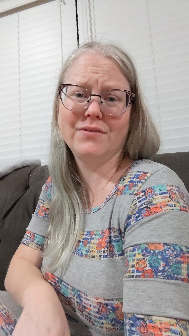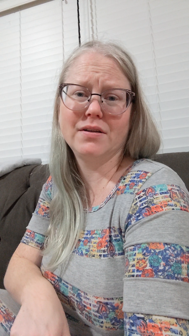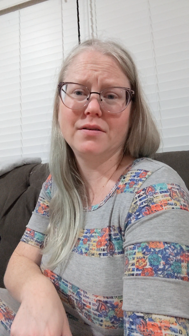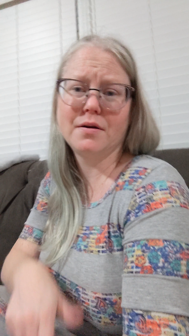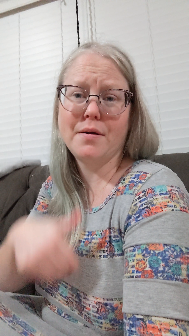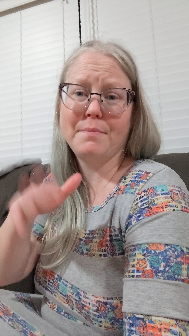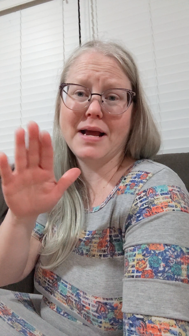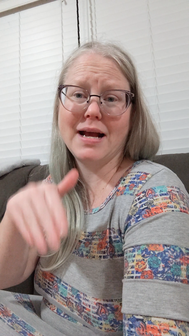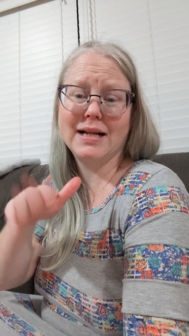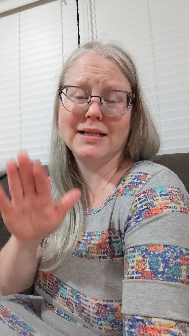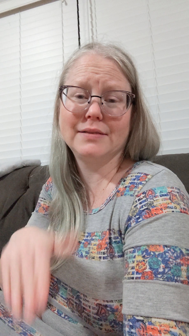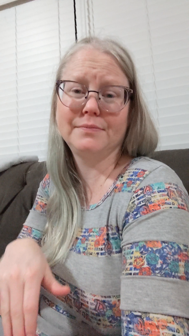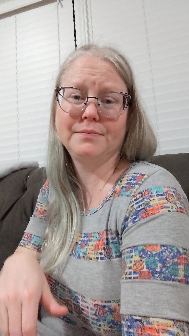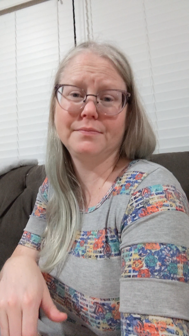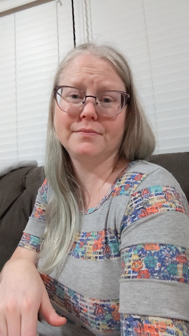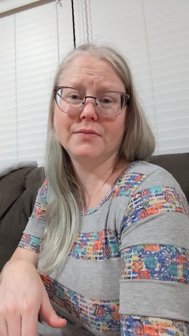paint